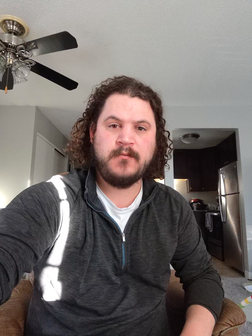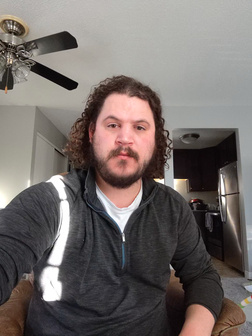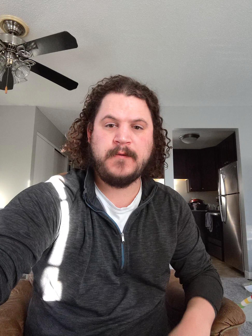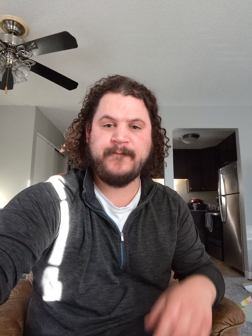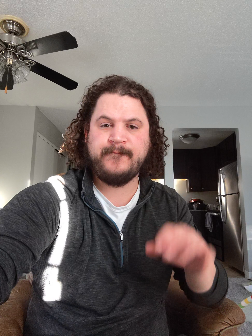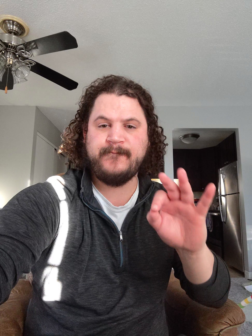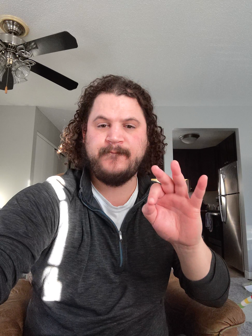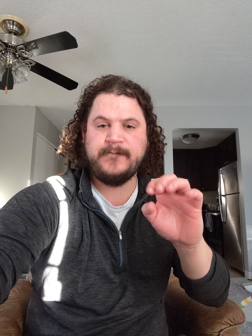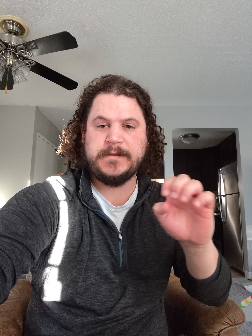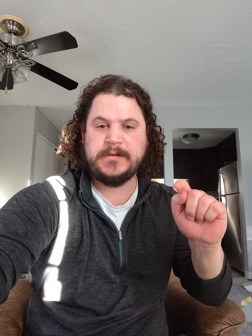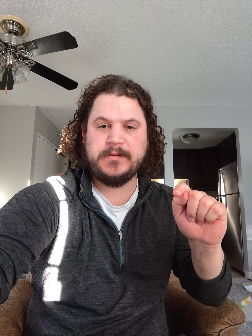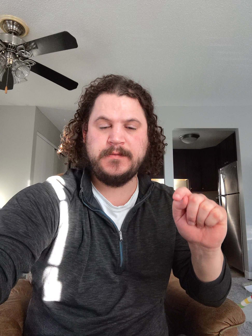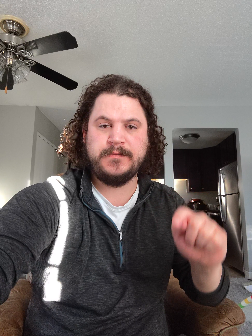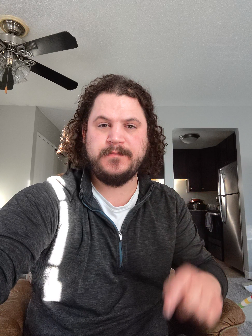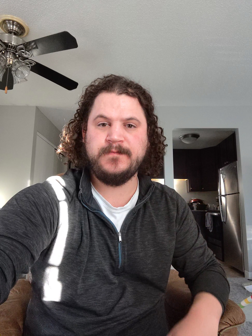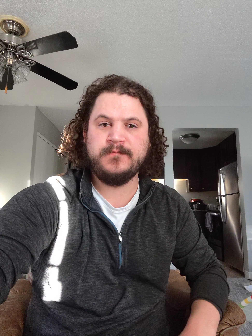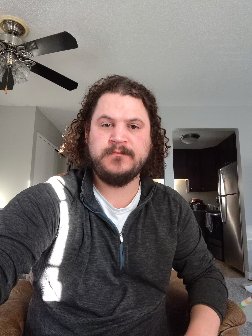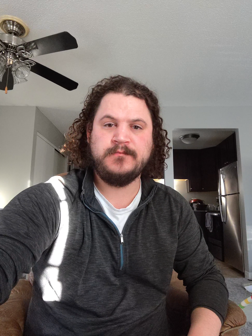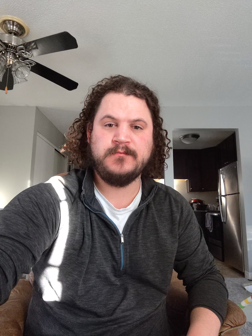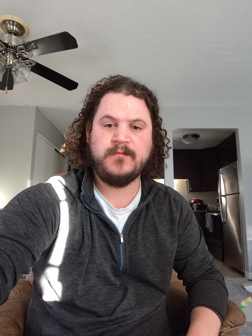feet